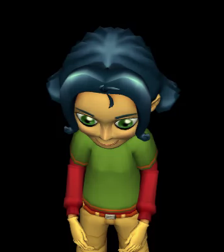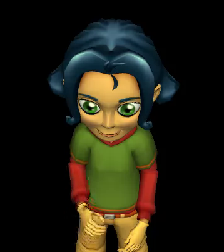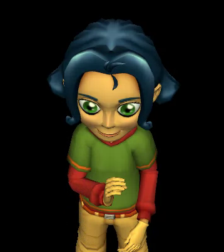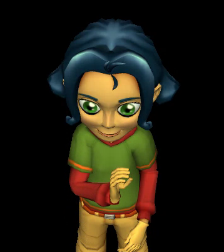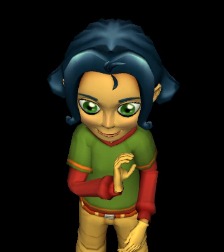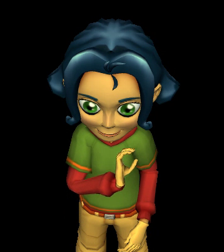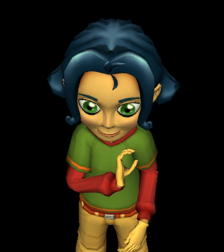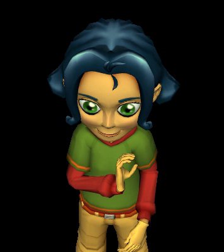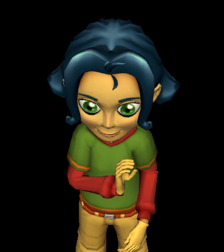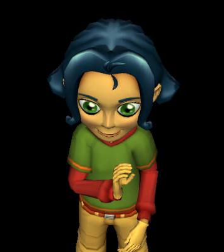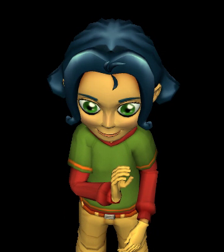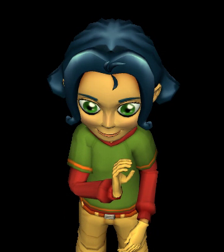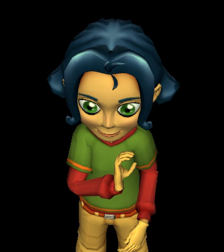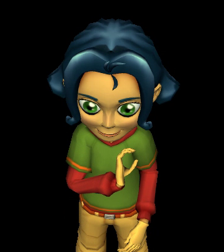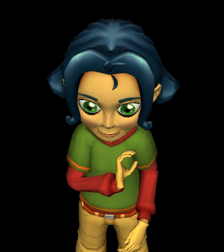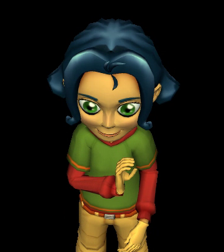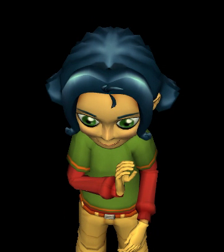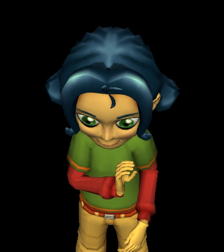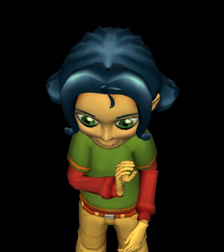يحاول